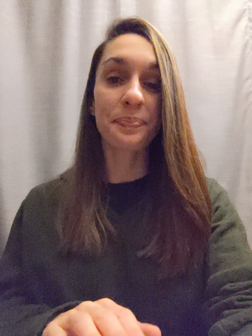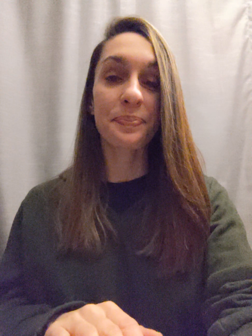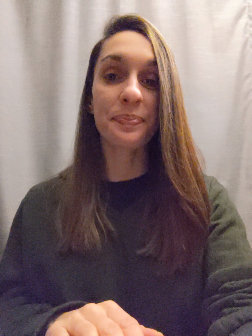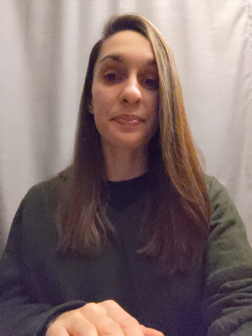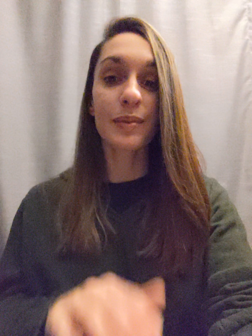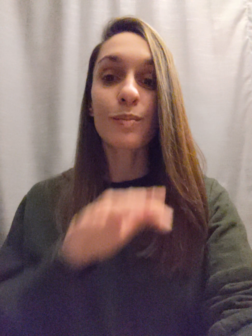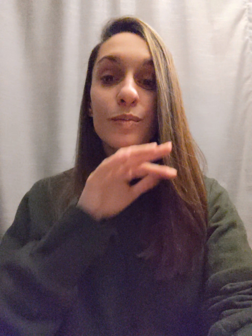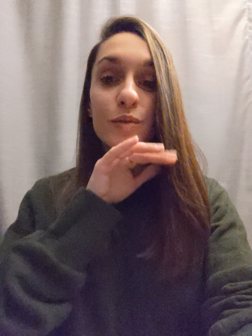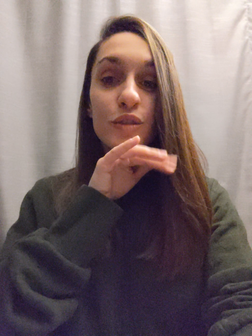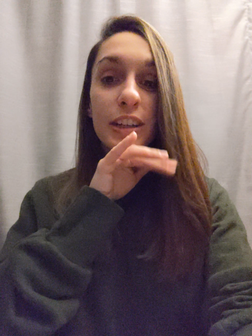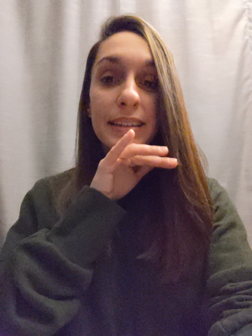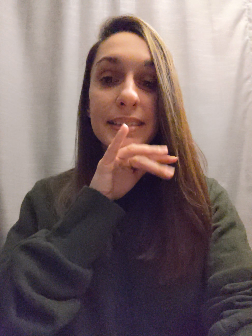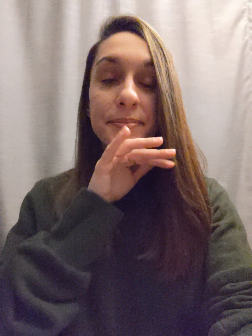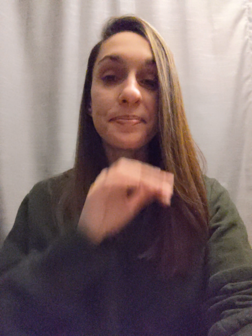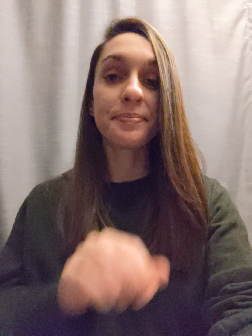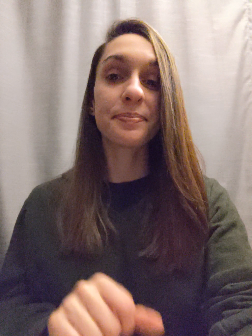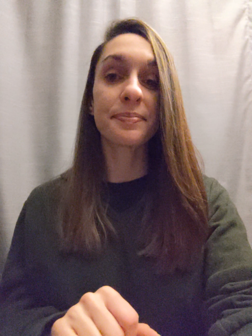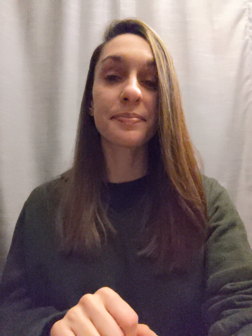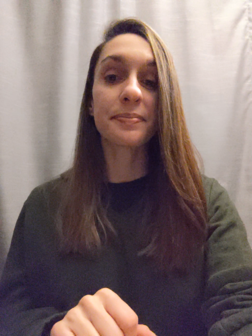dirty